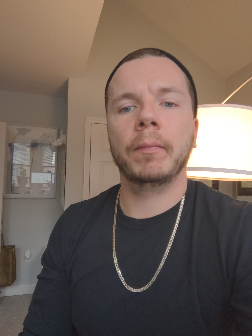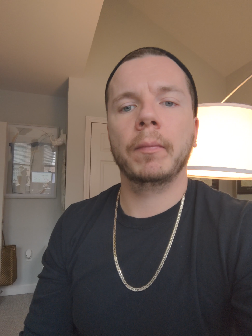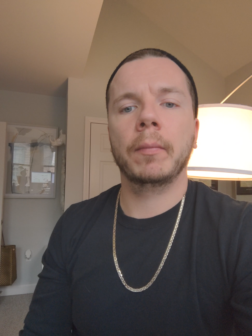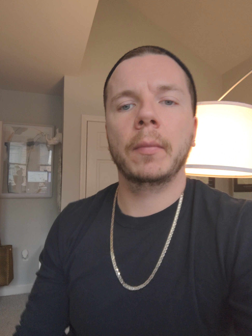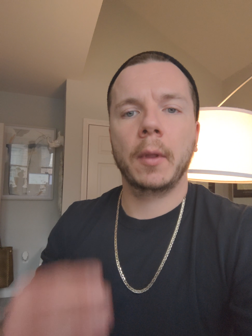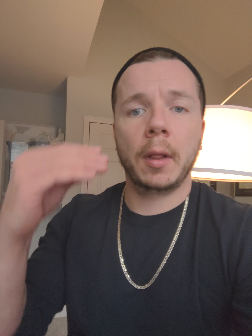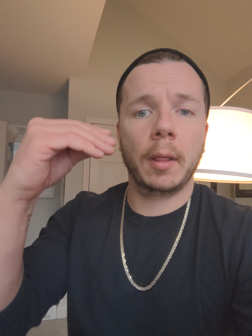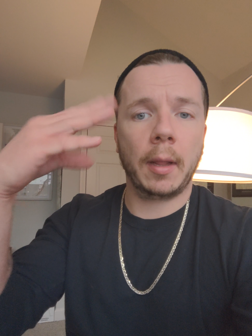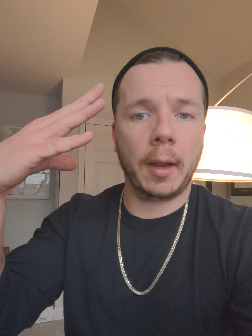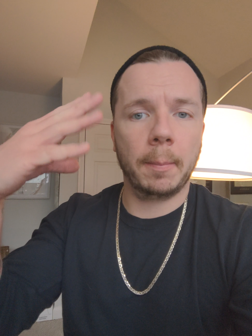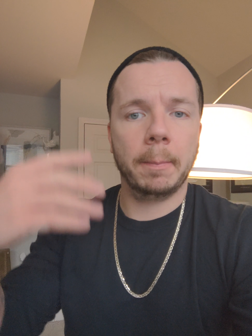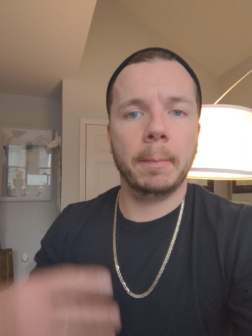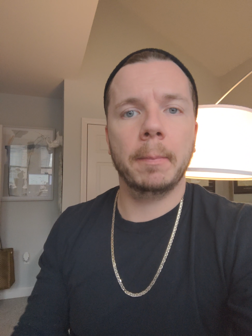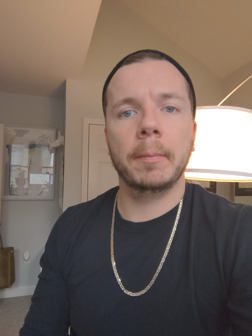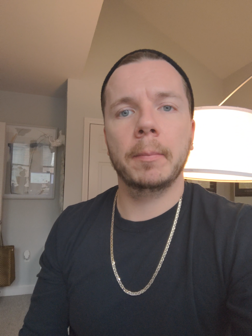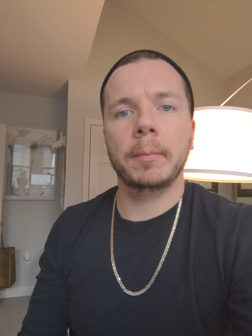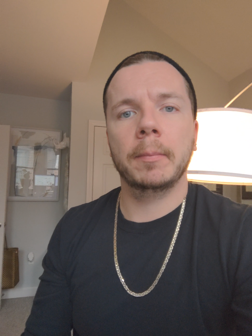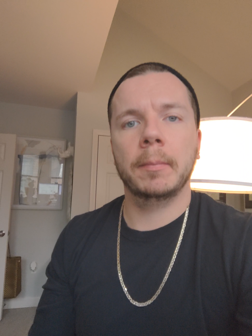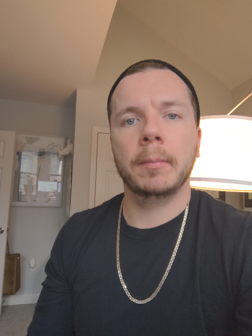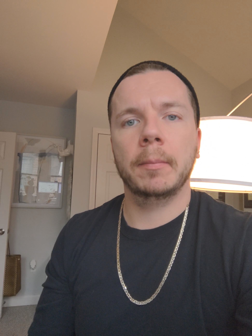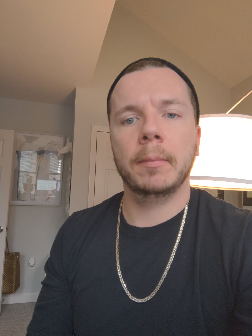lamp